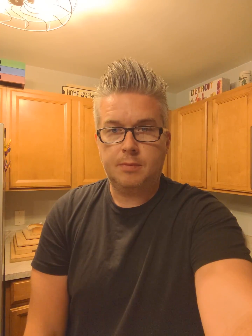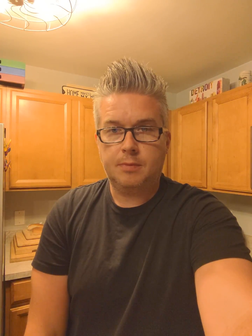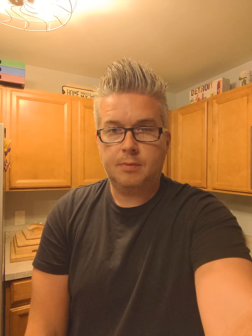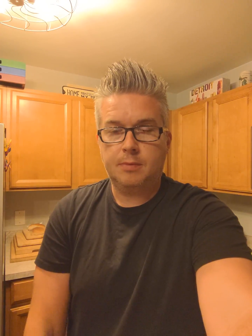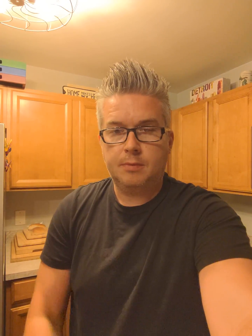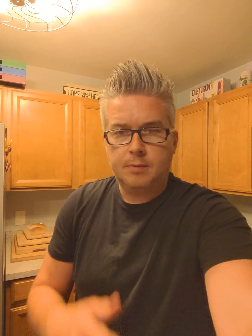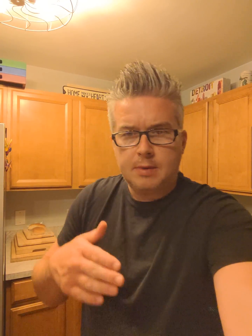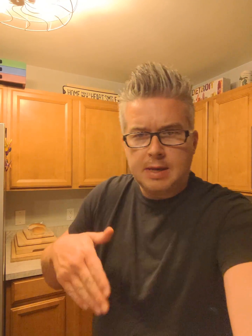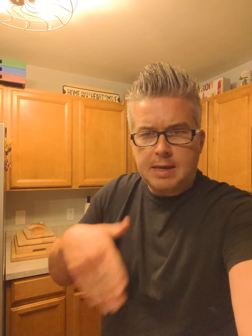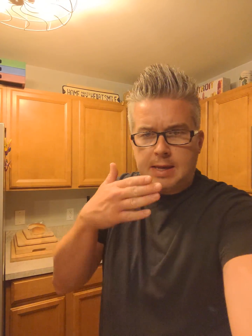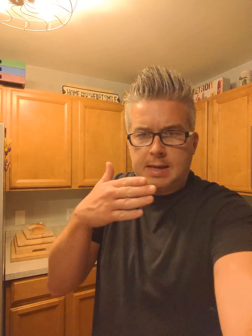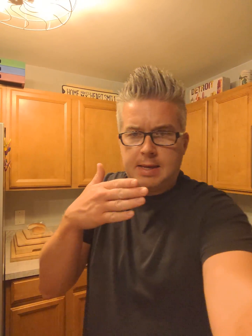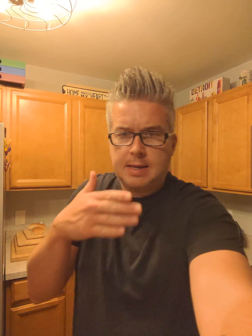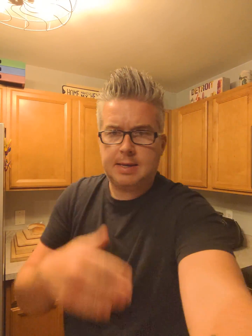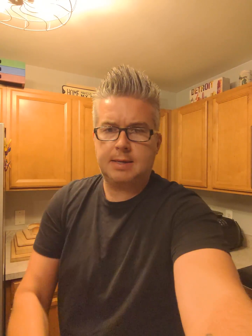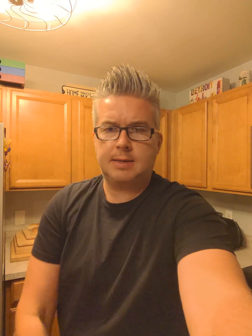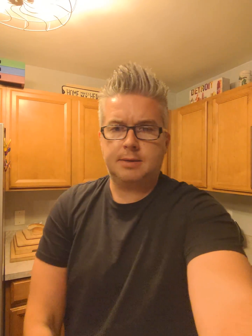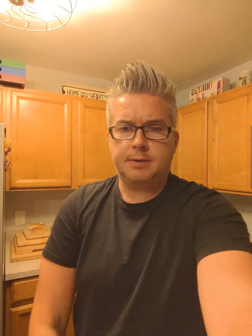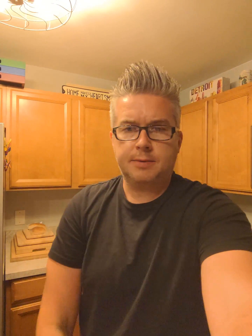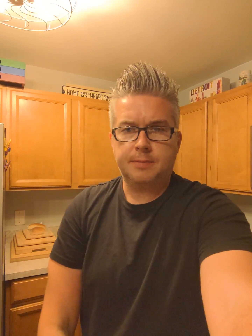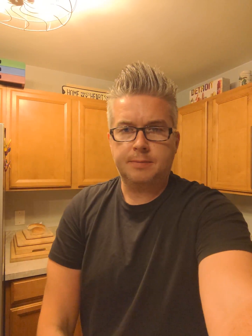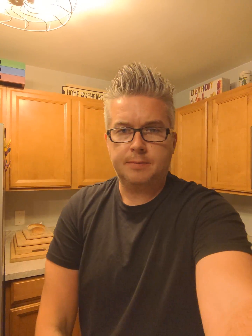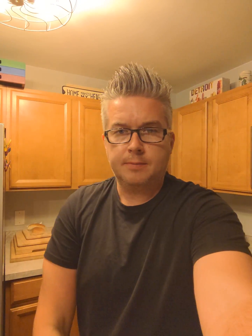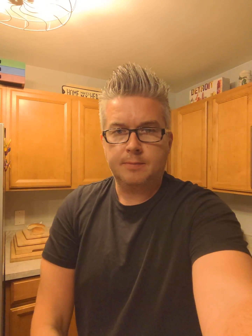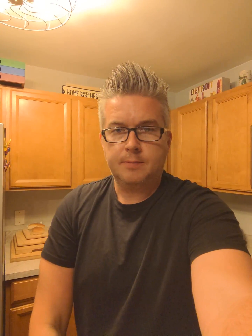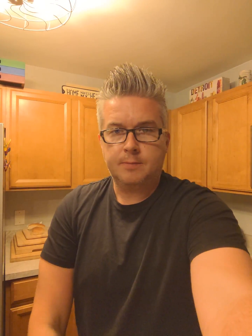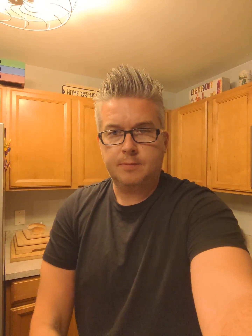kick